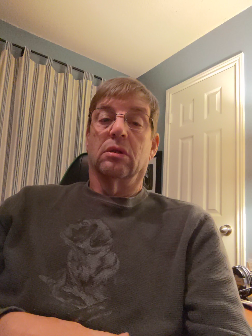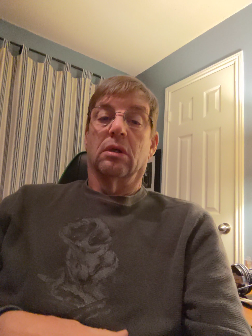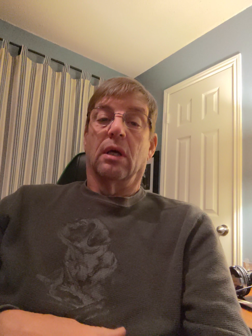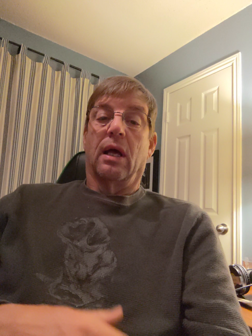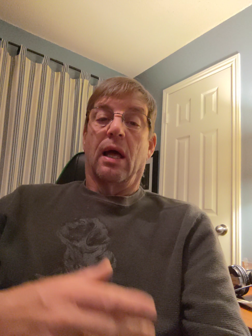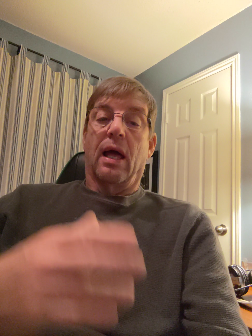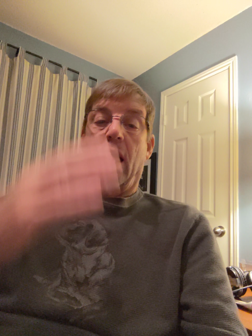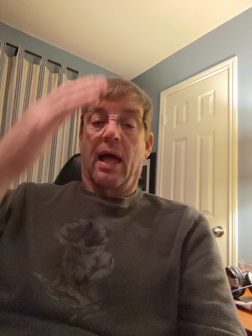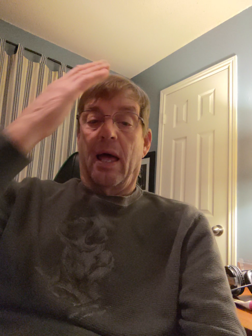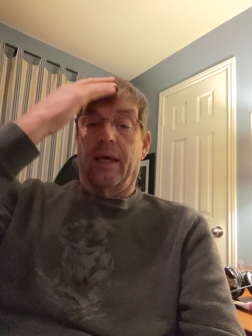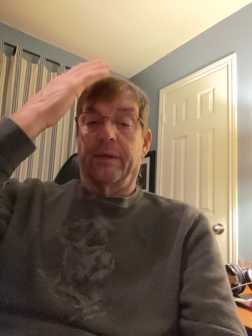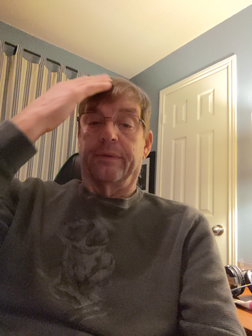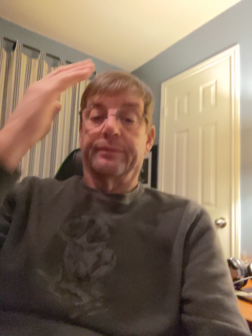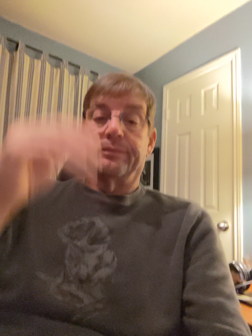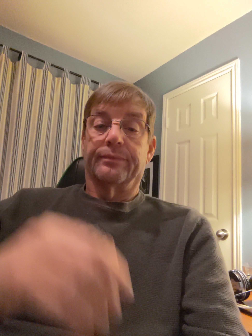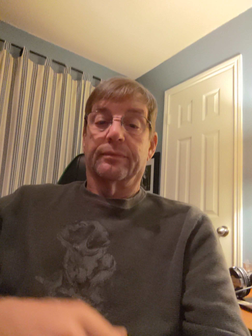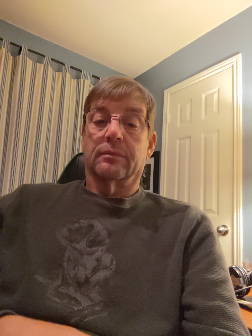hat